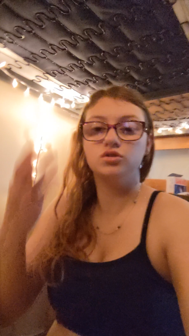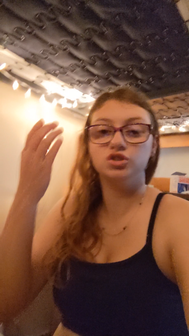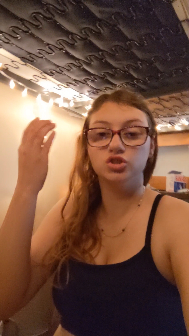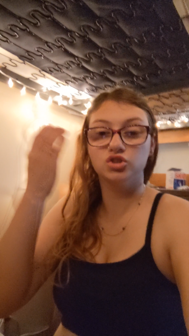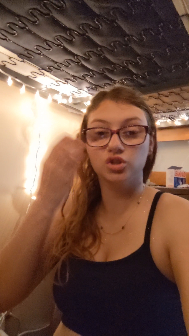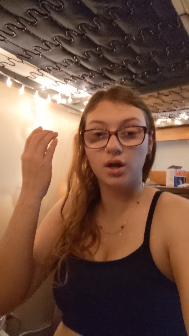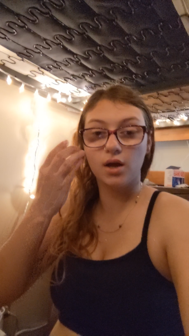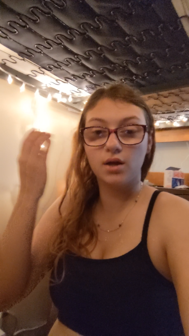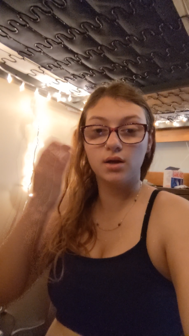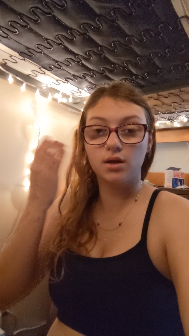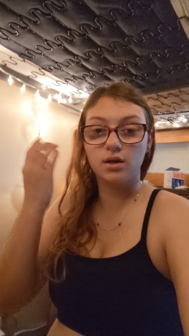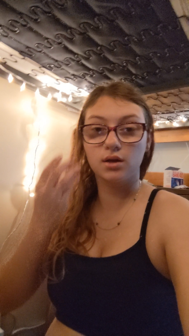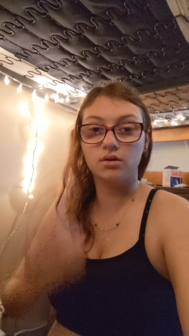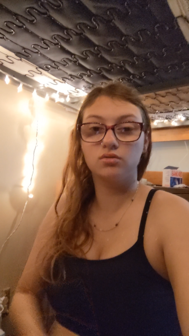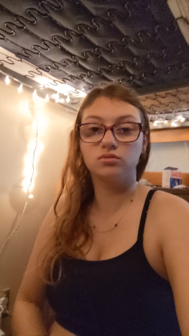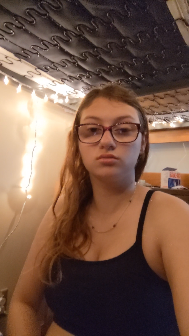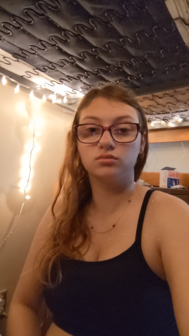shake